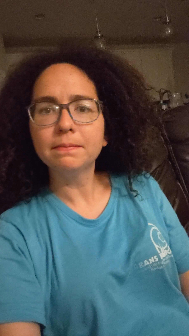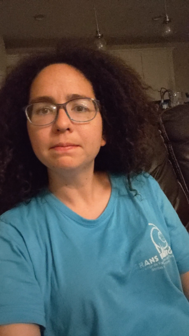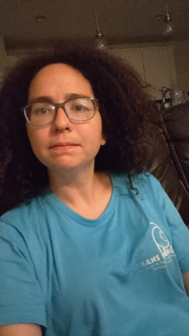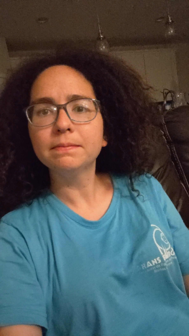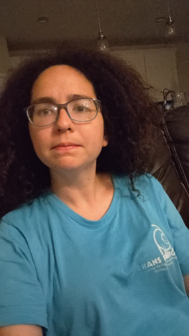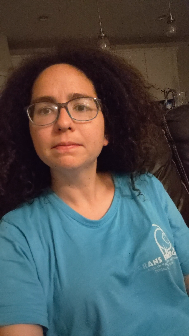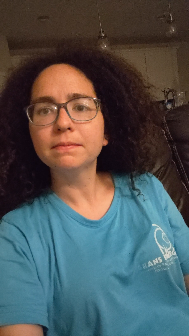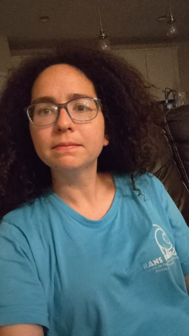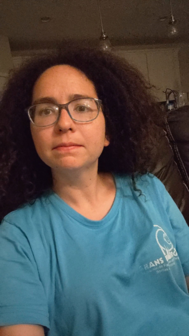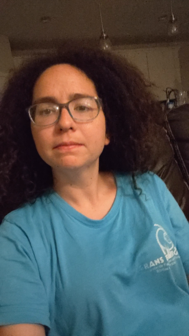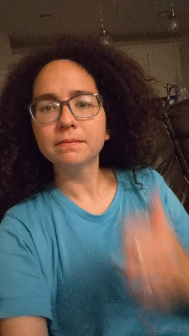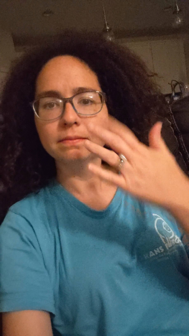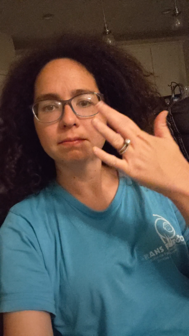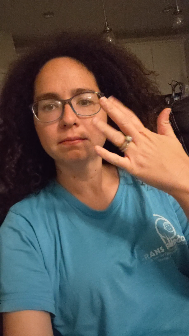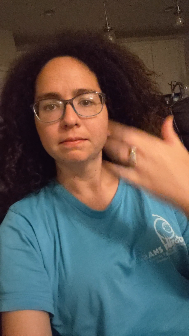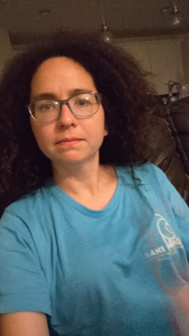hand